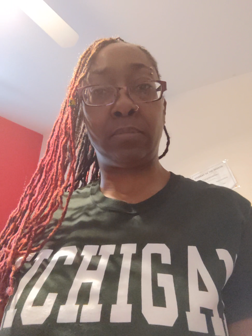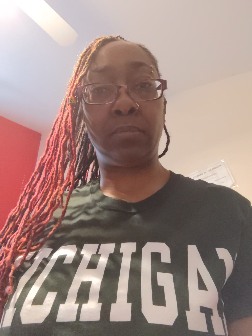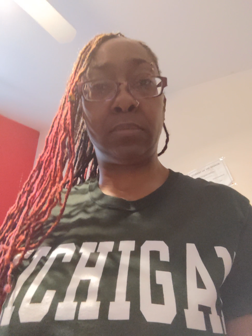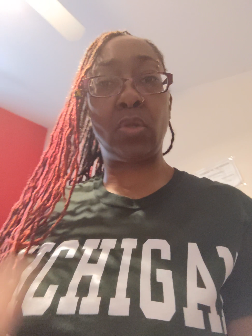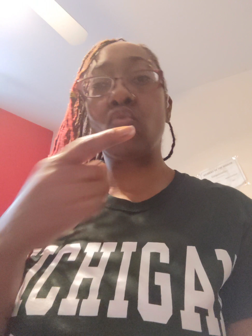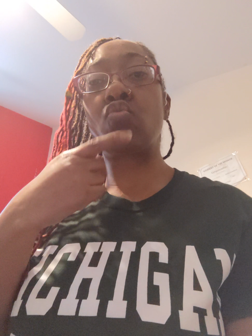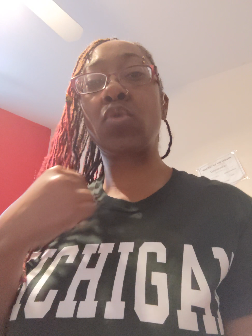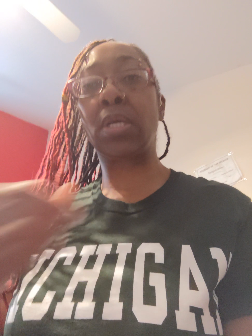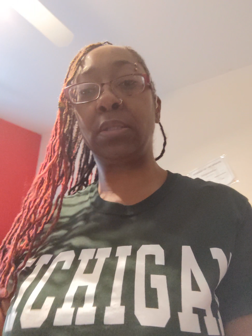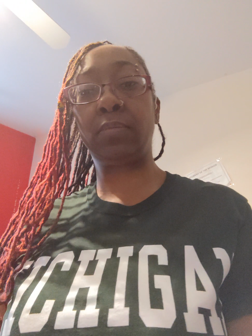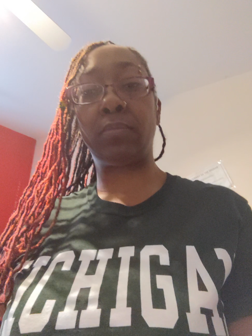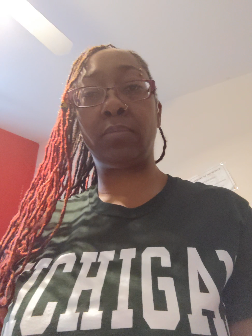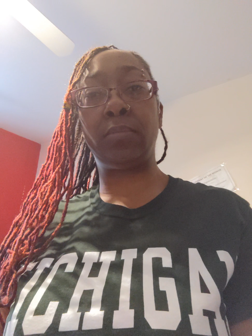red